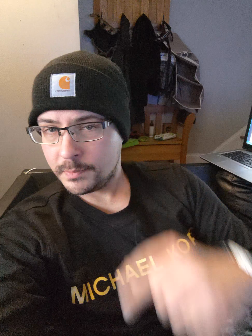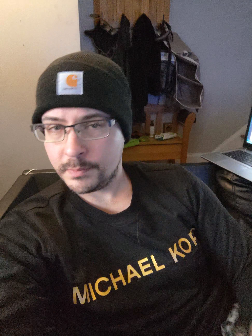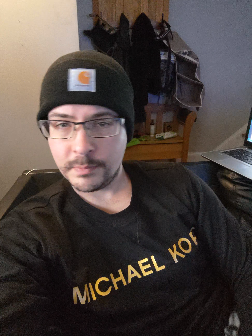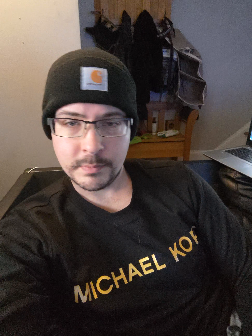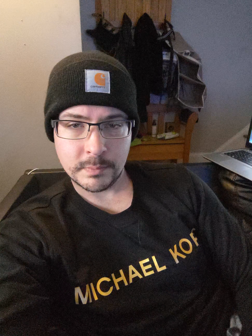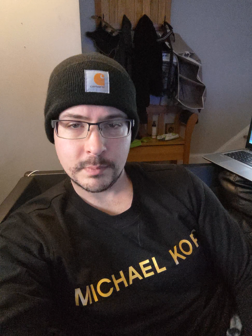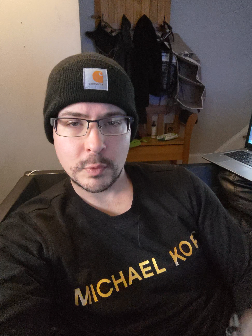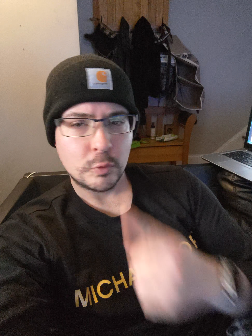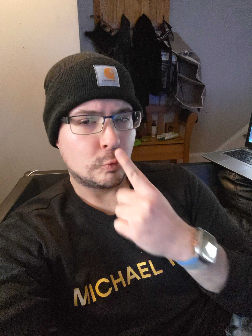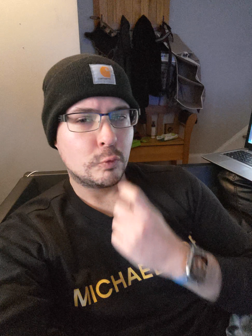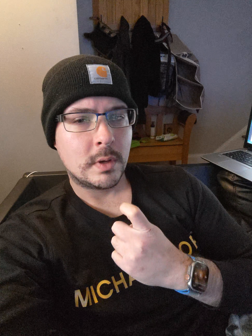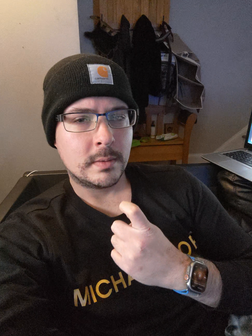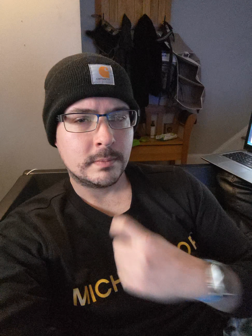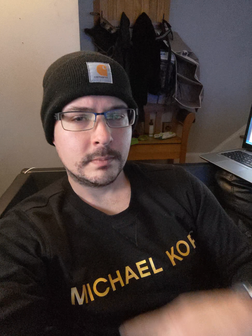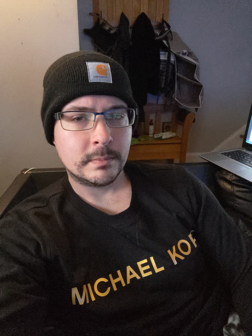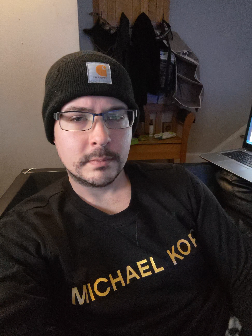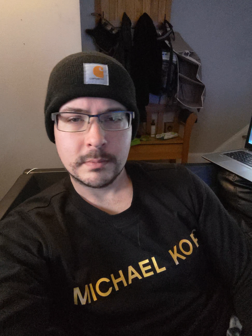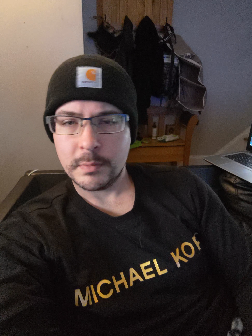red